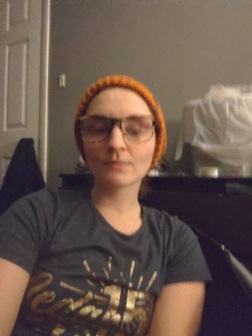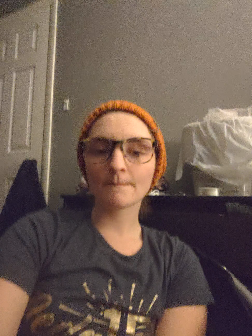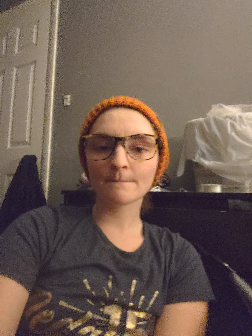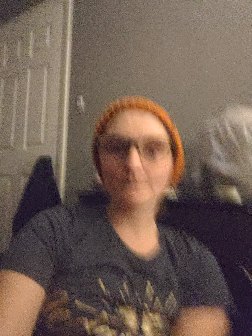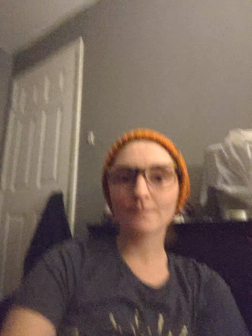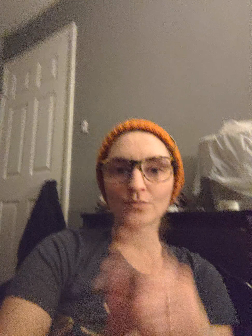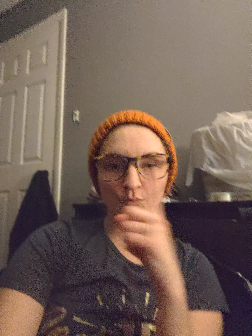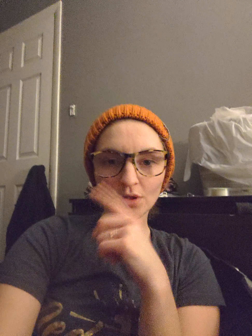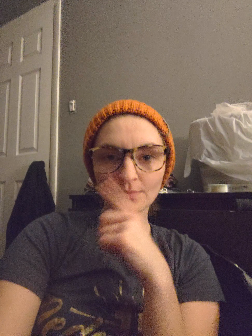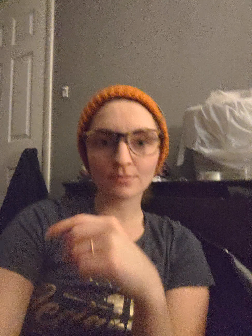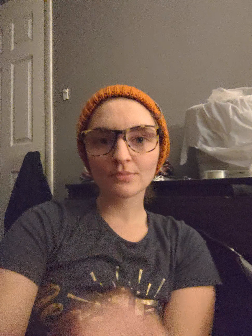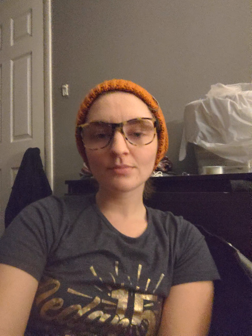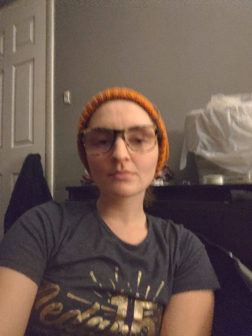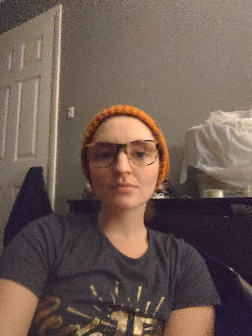mouse